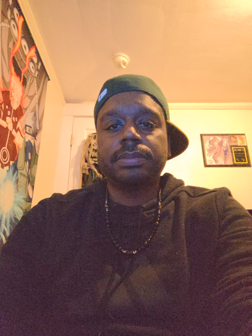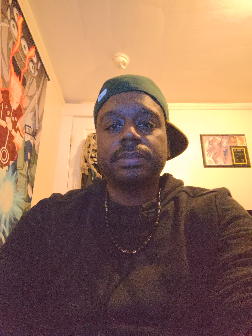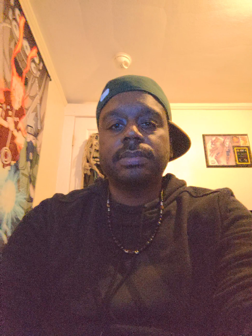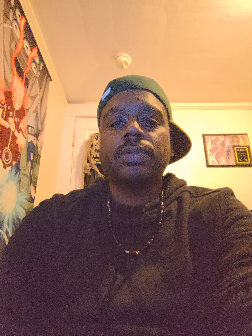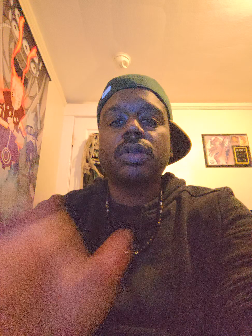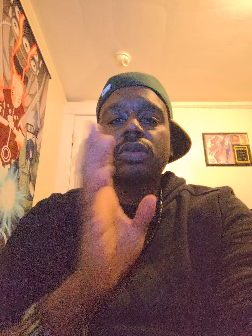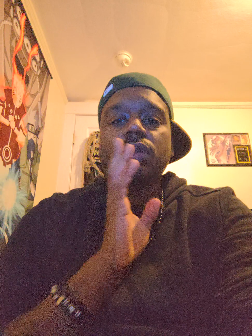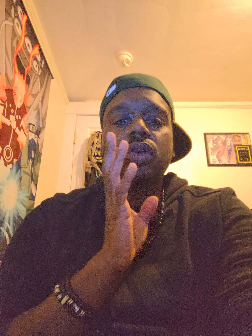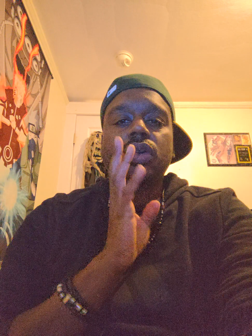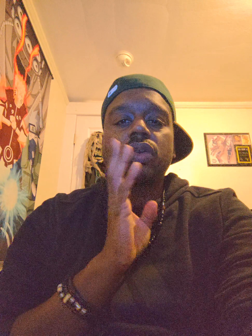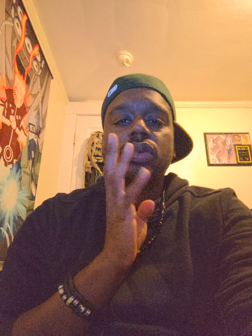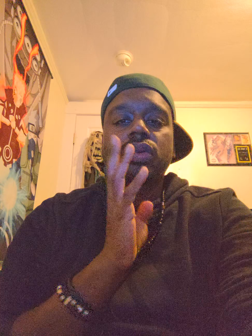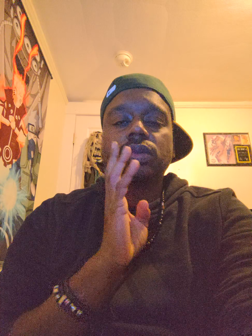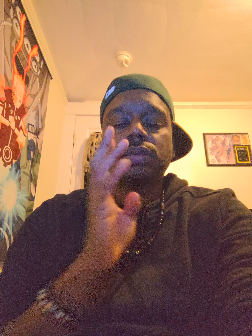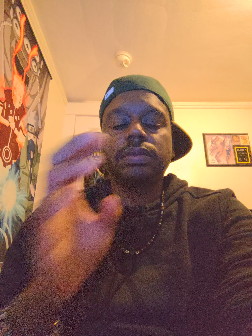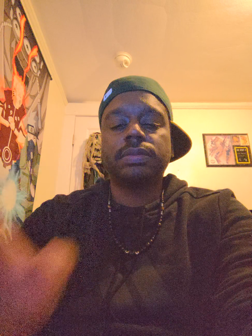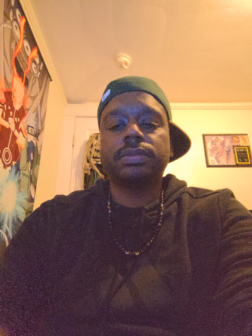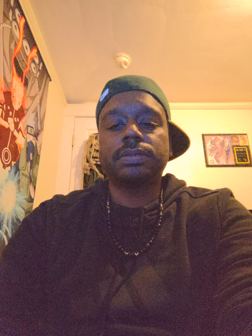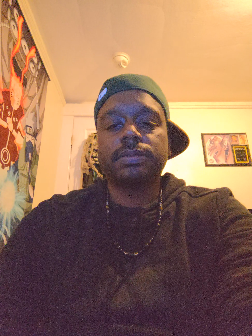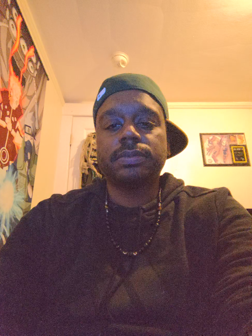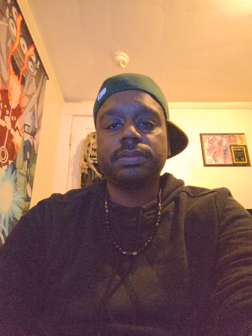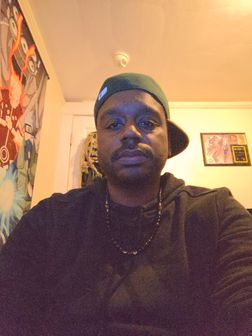talk